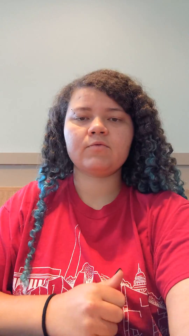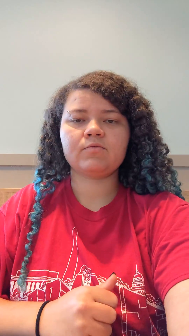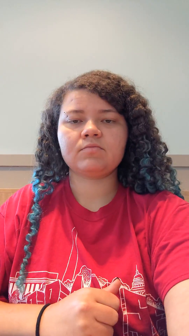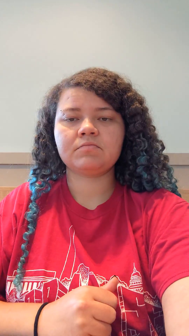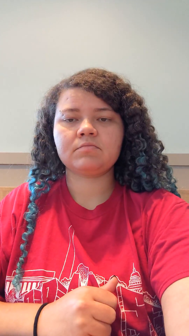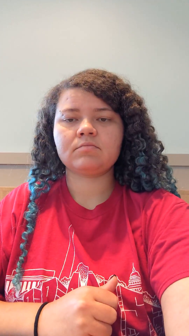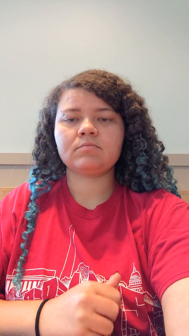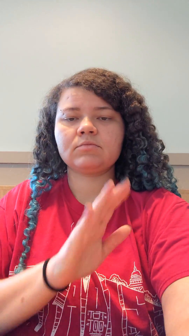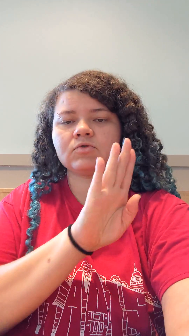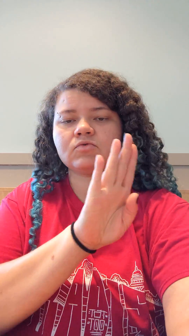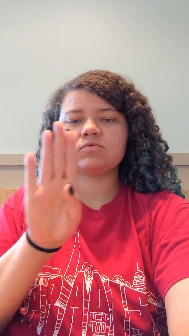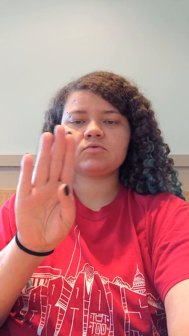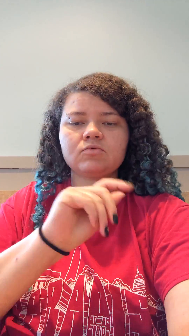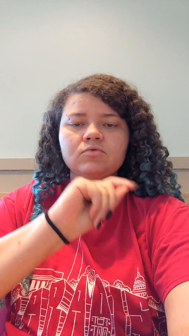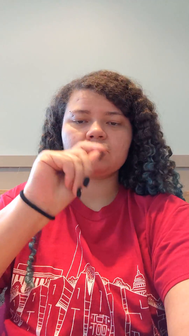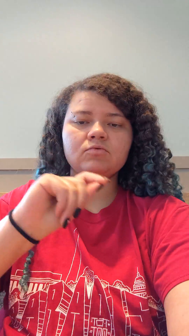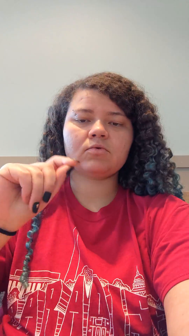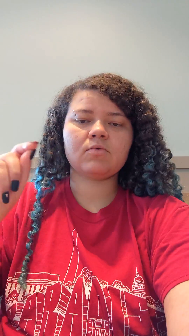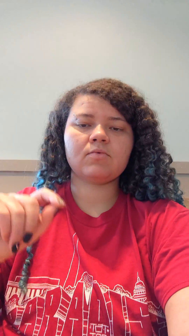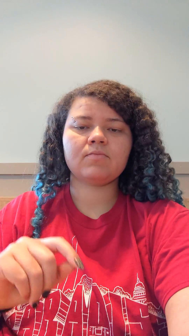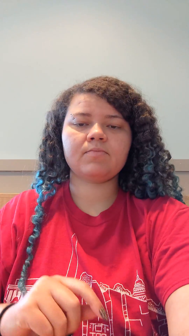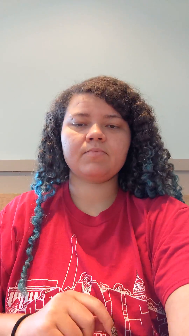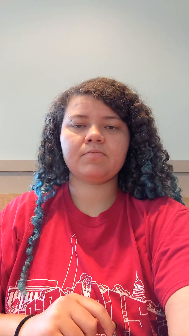chalk